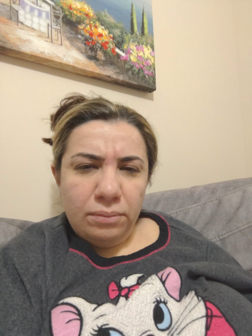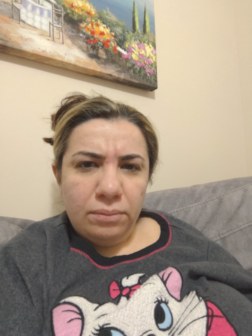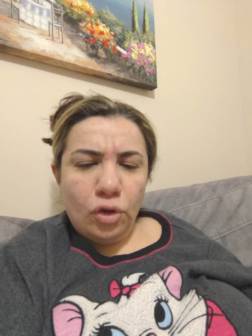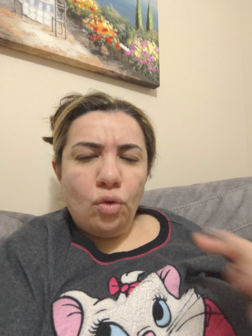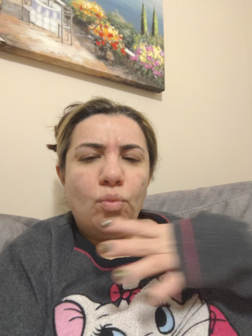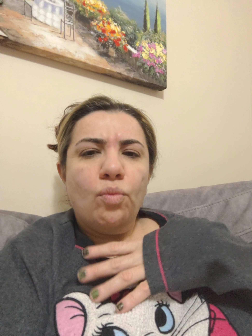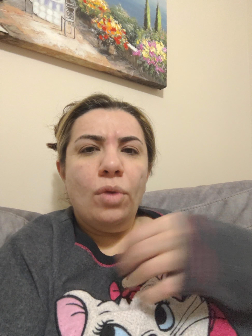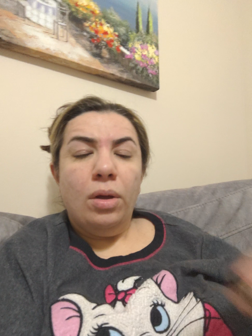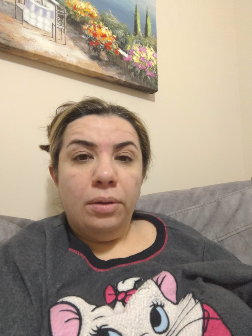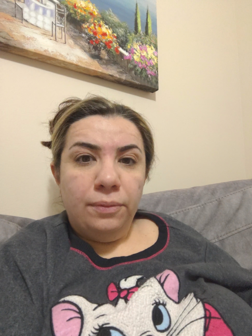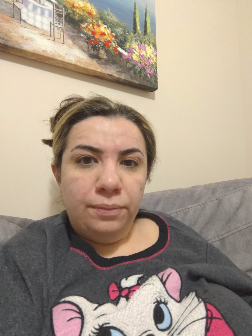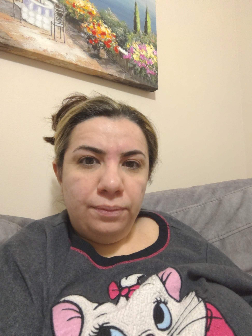white